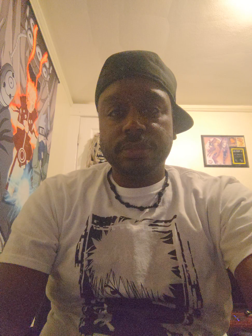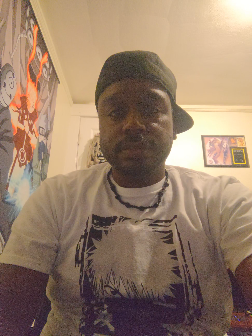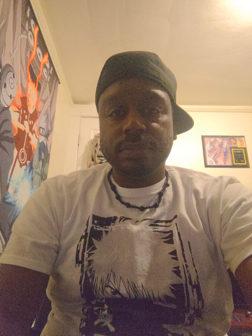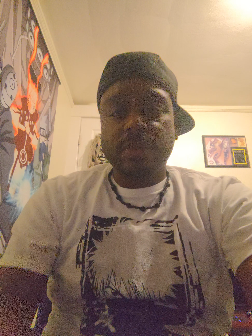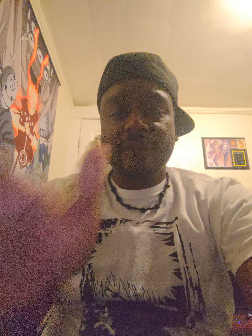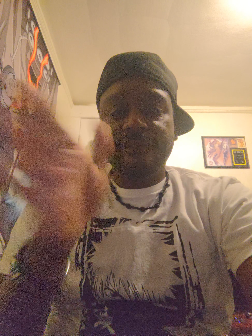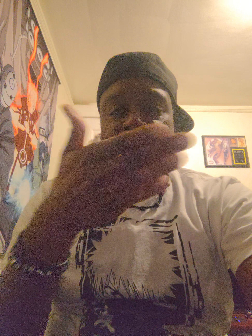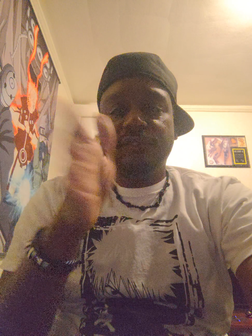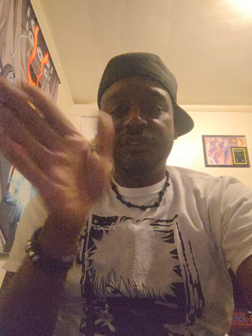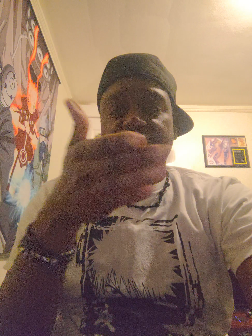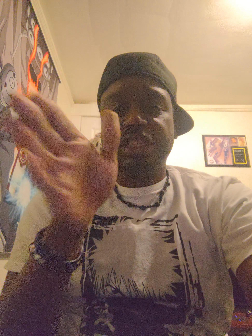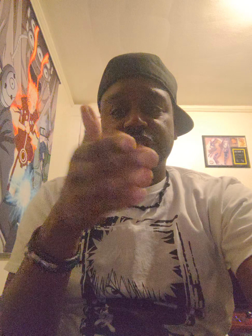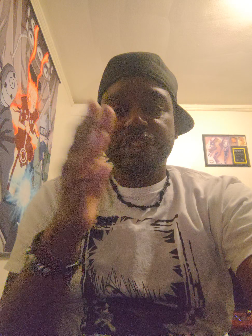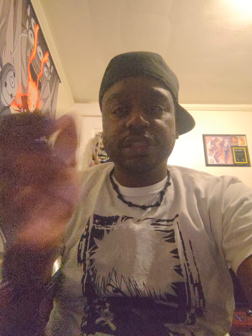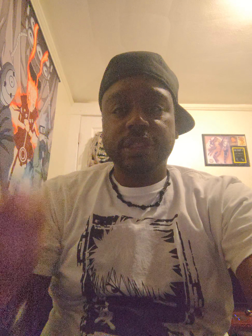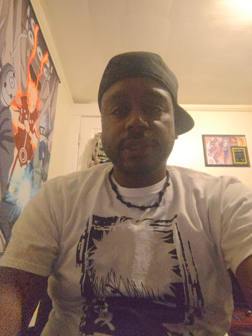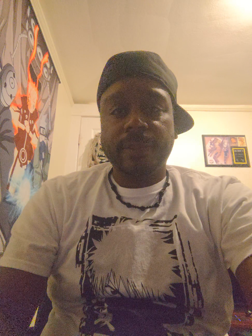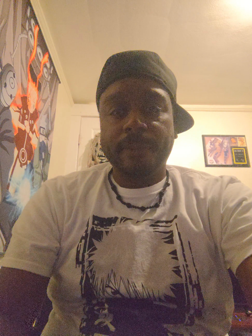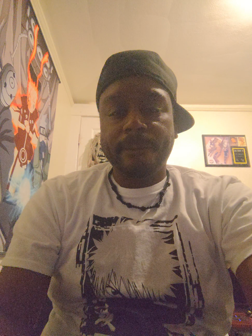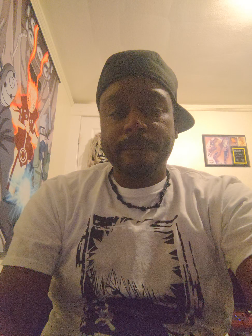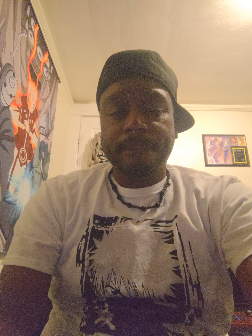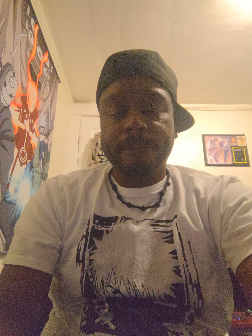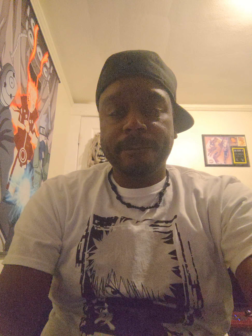fish